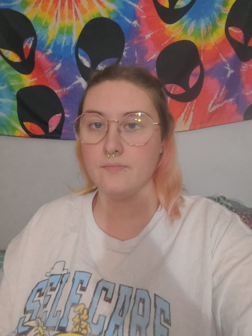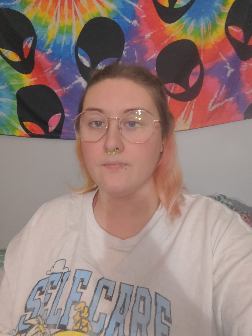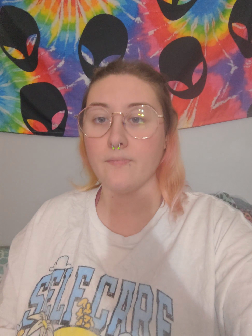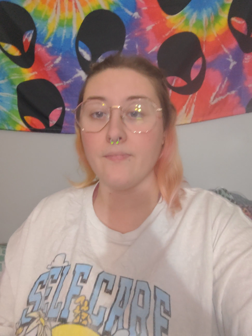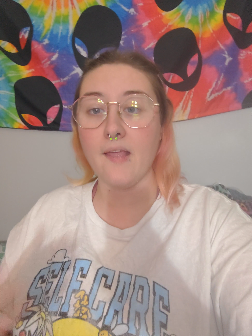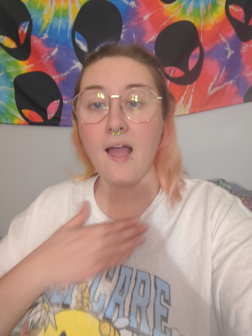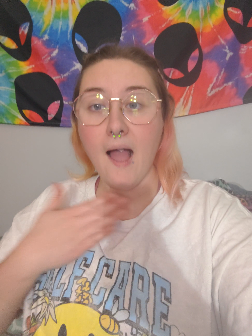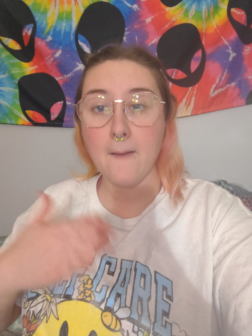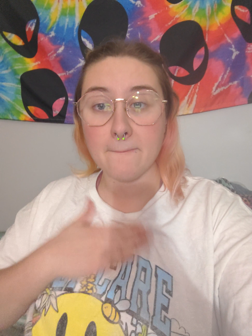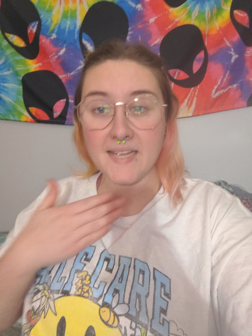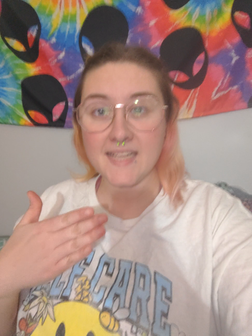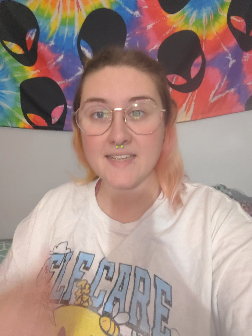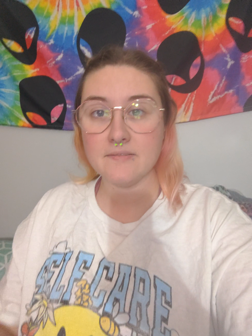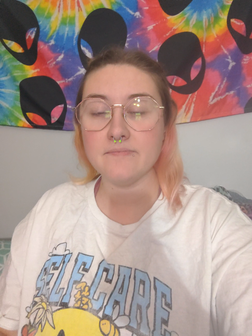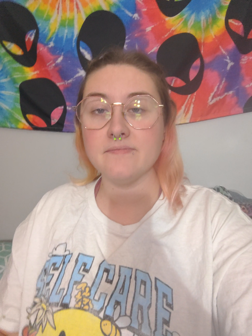happy